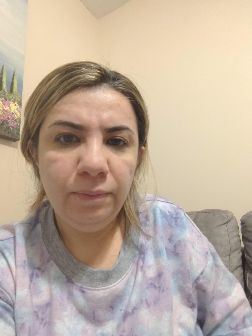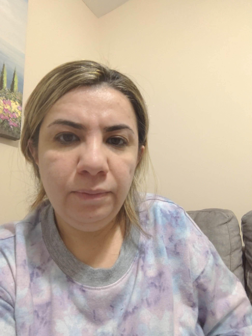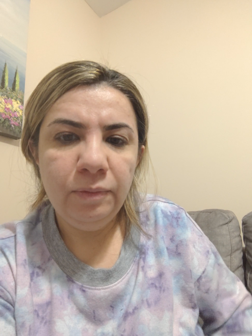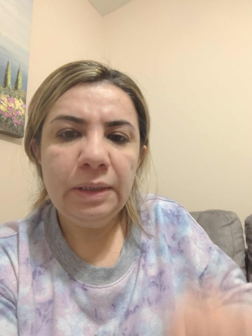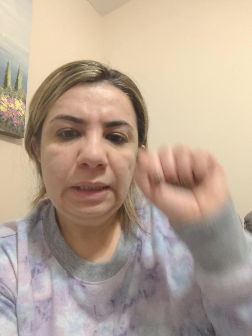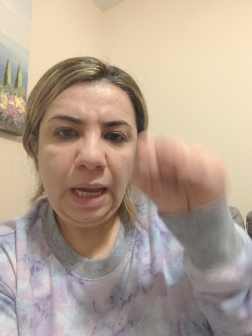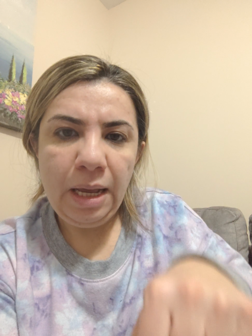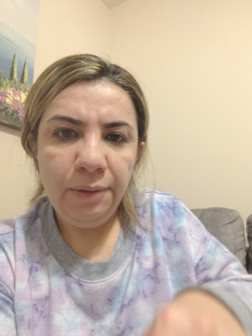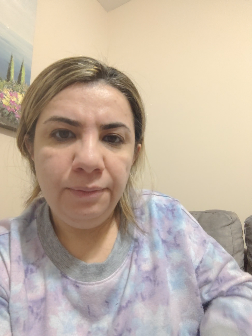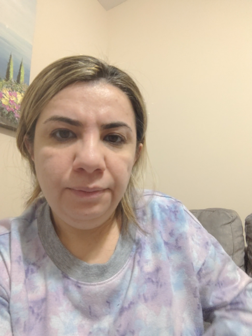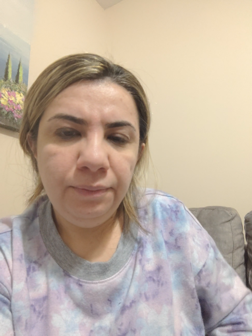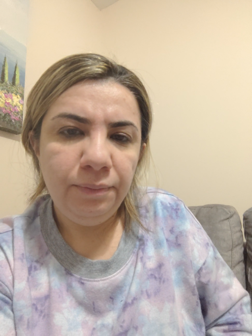can